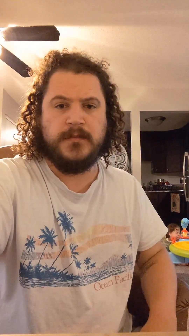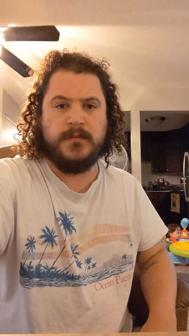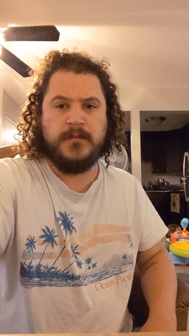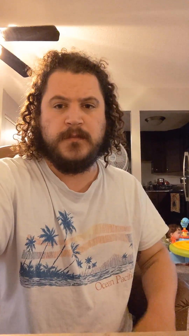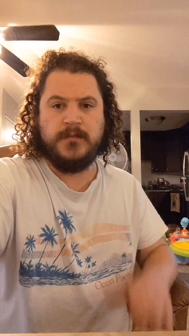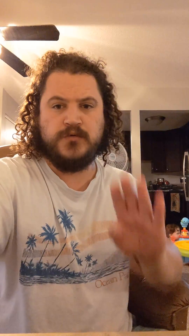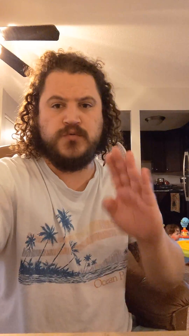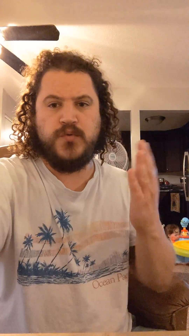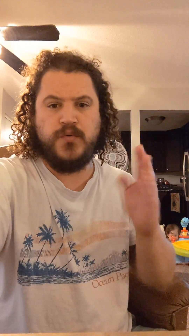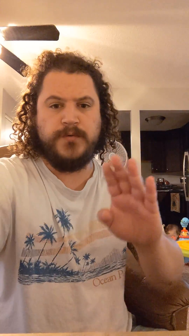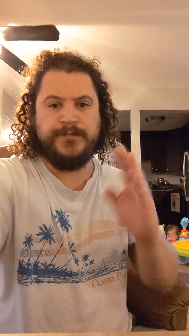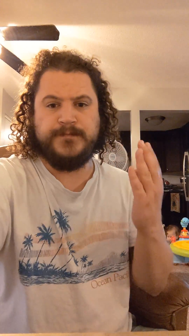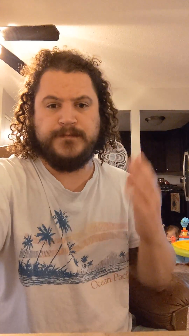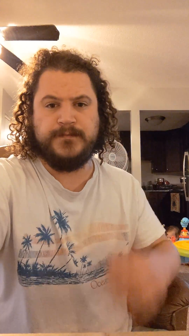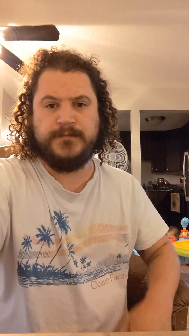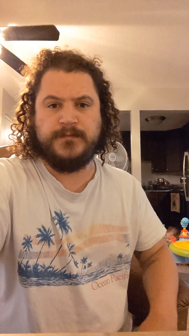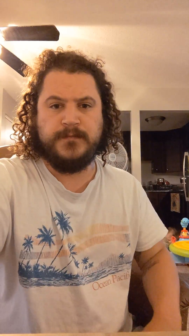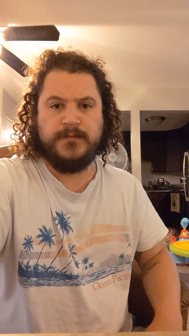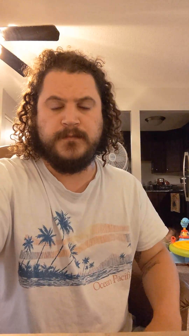door